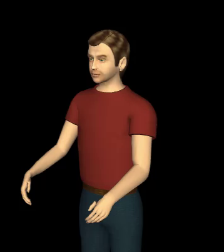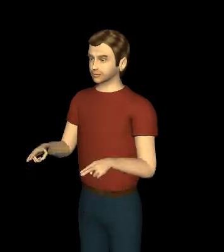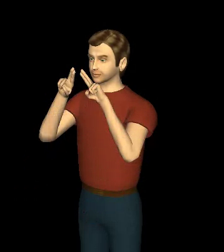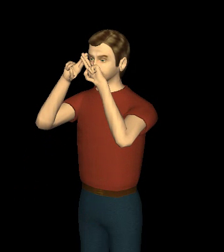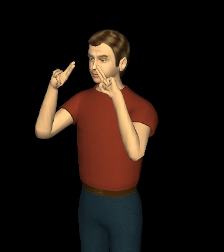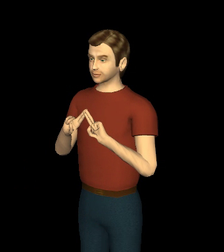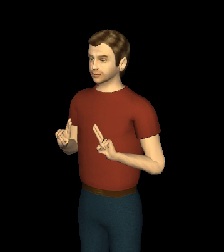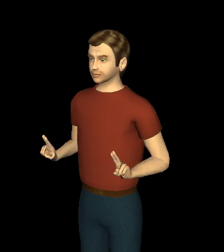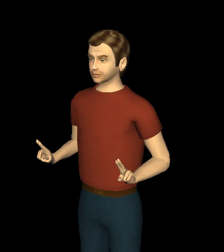دولي